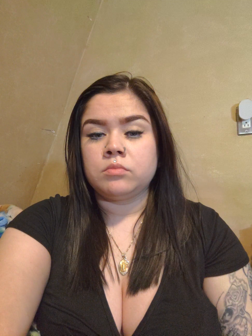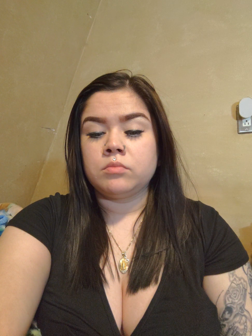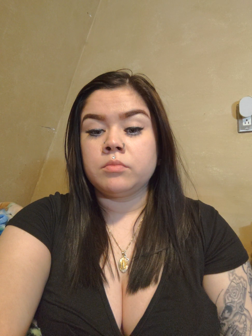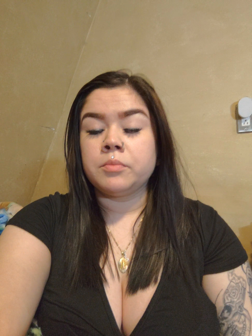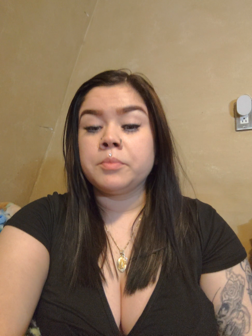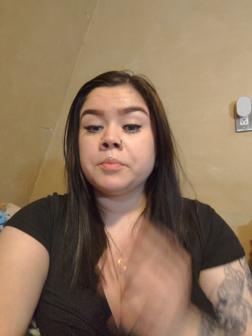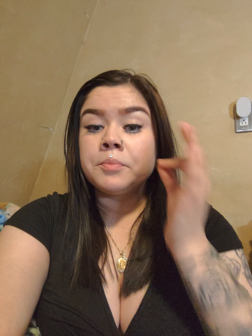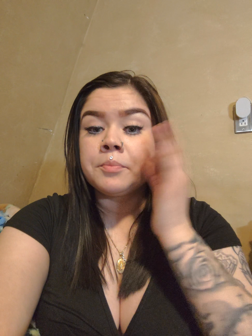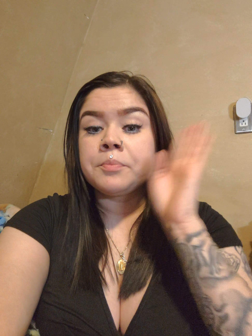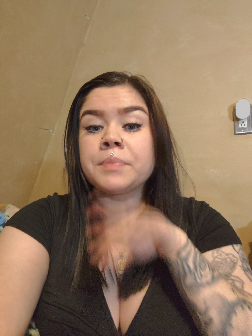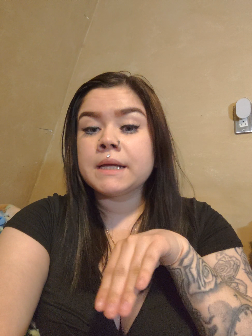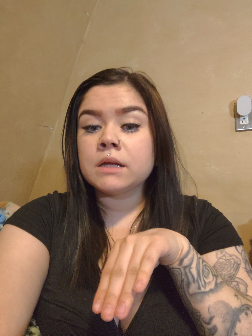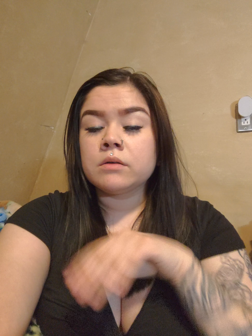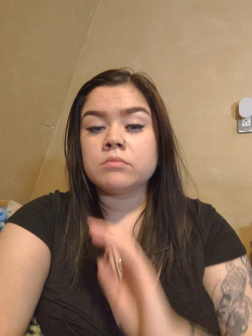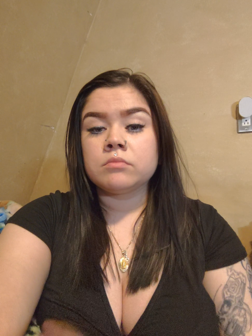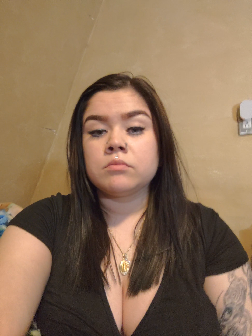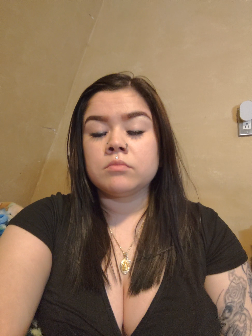bee